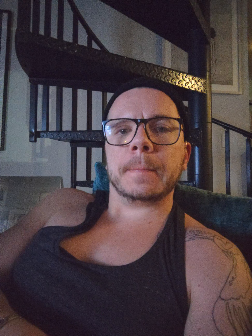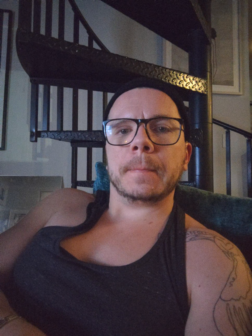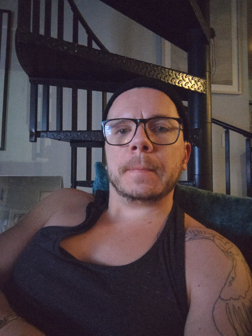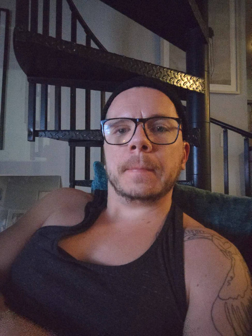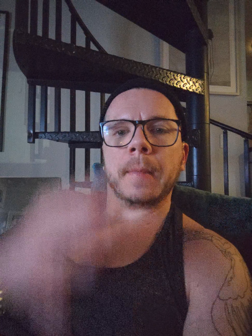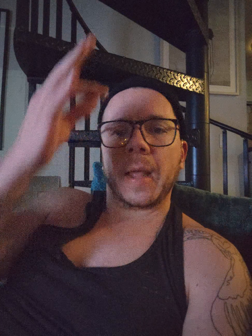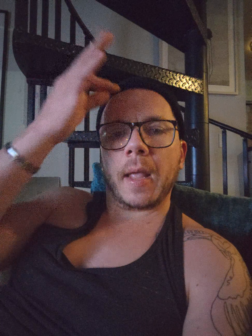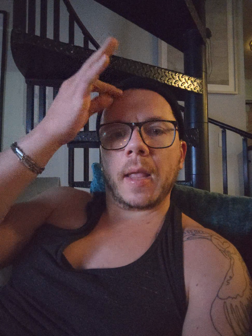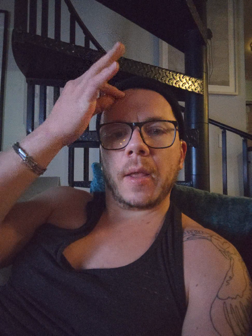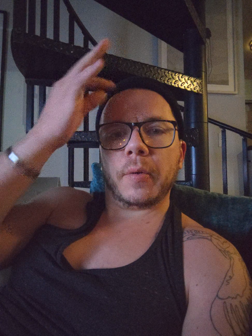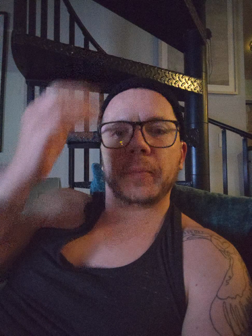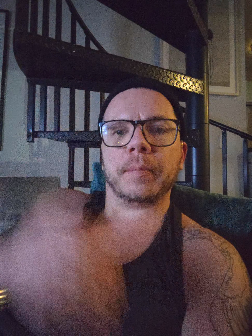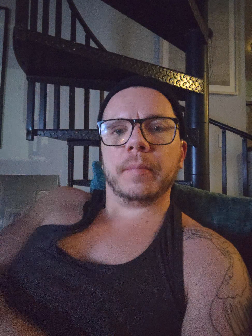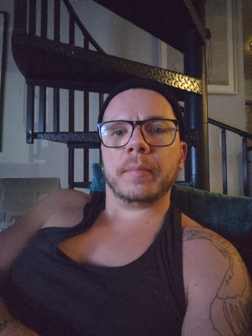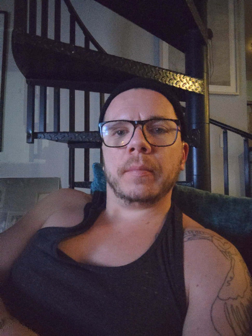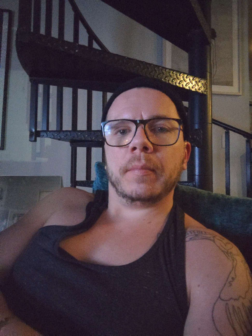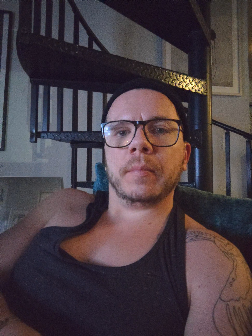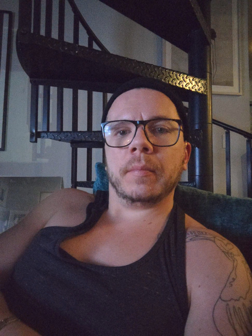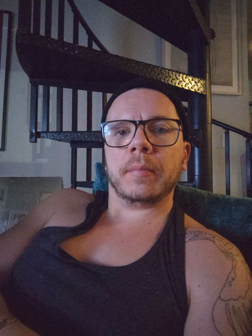hair